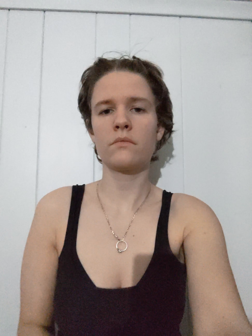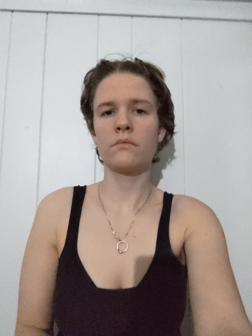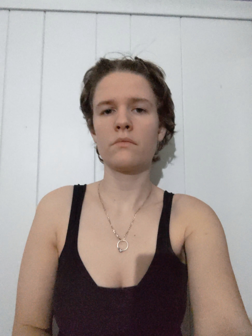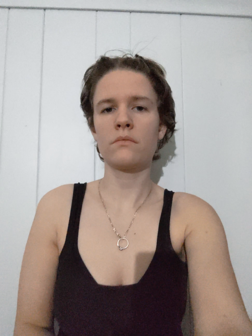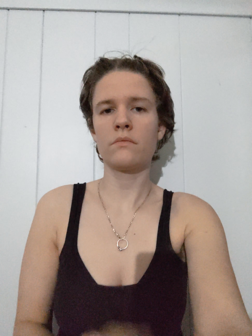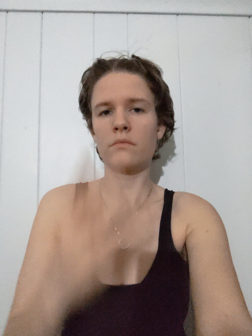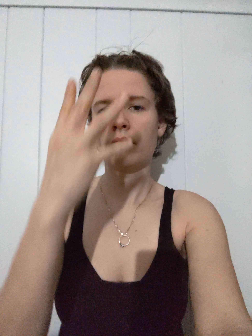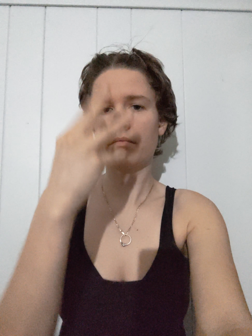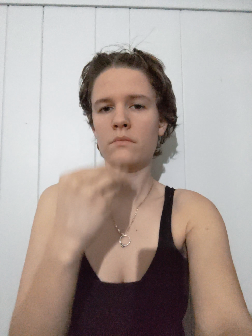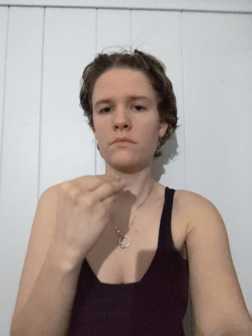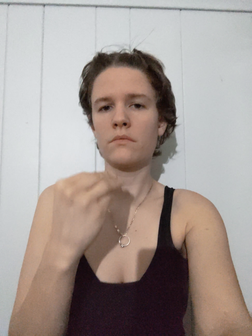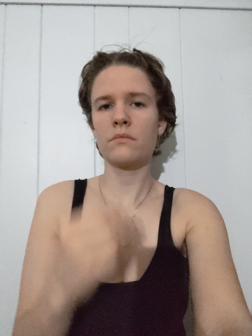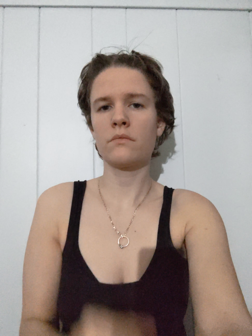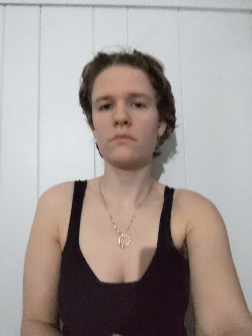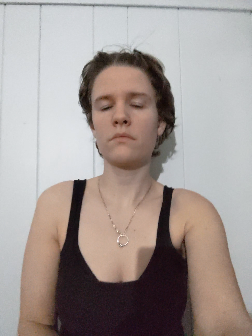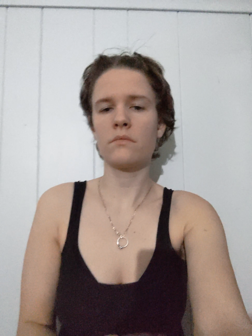sleep